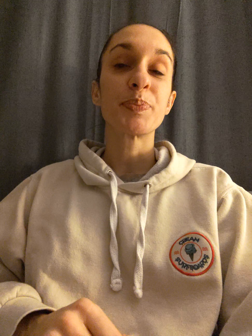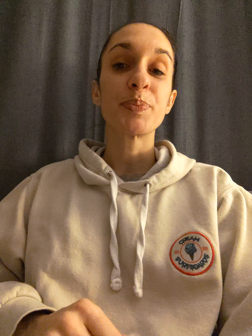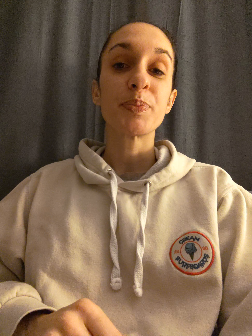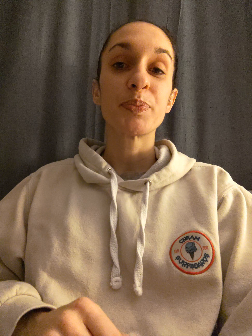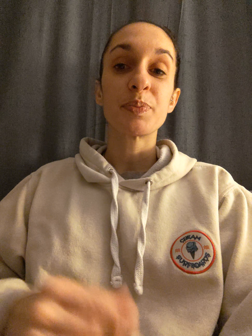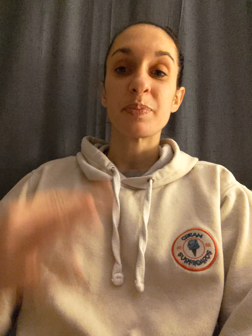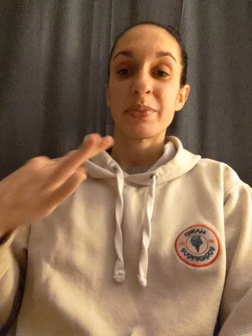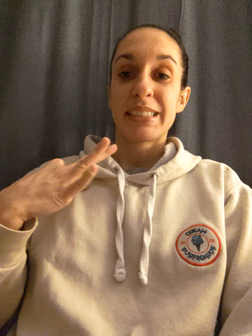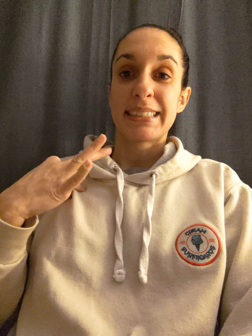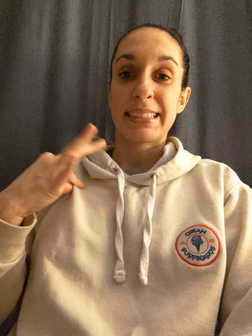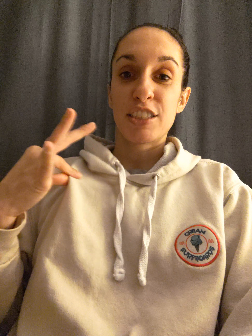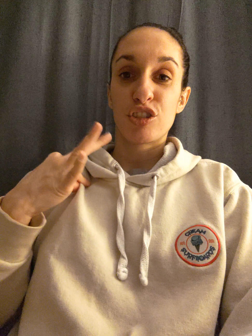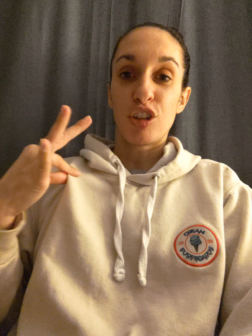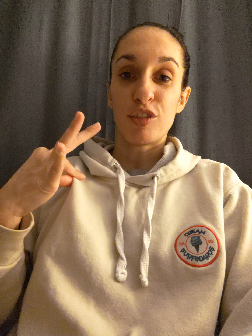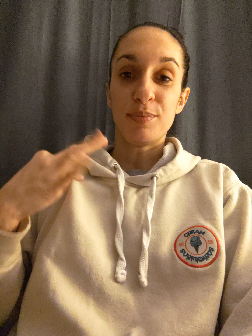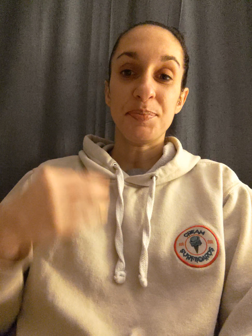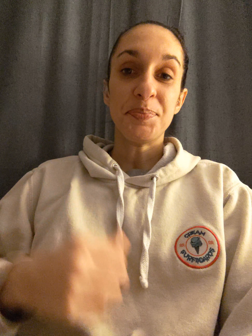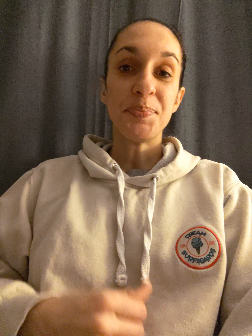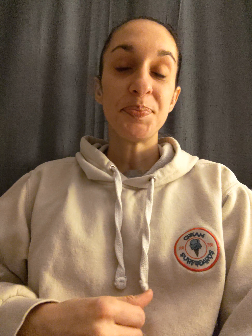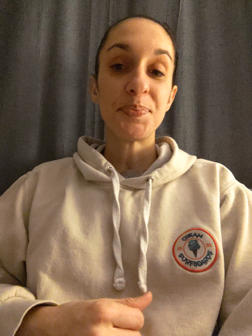shirt